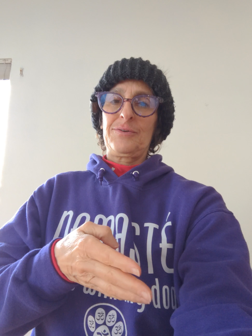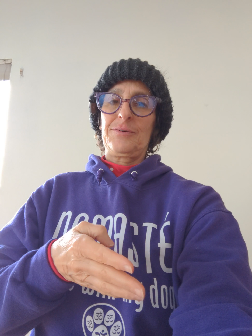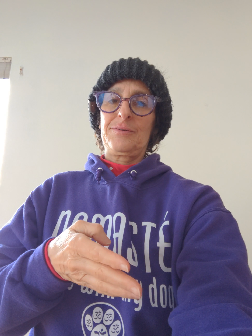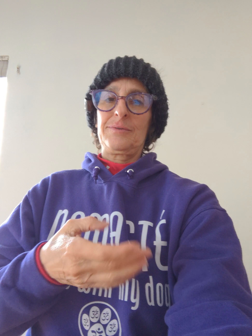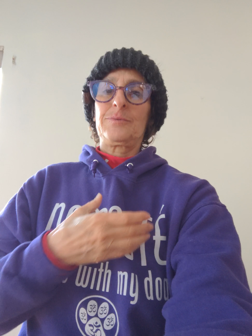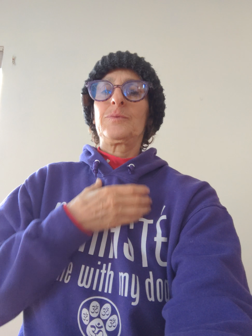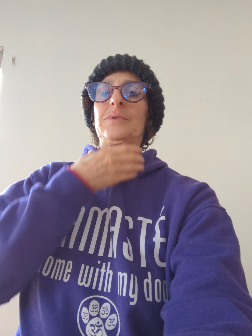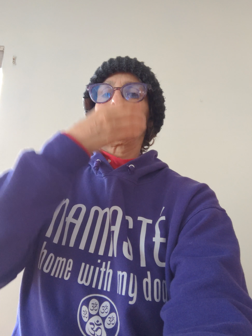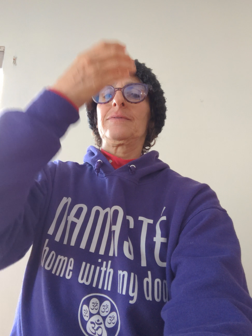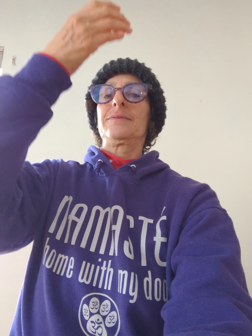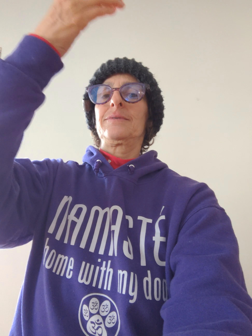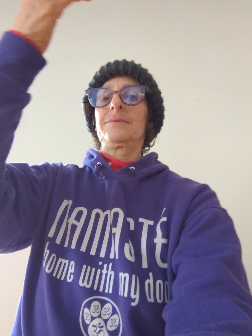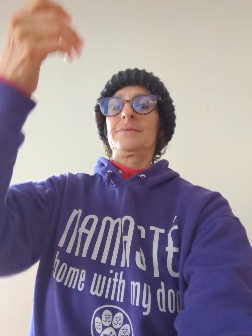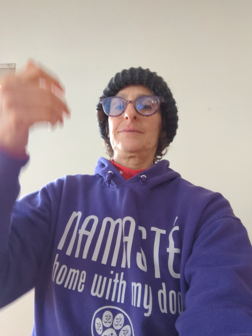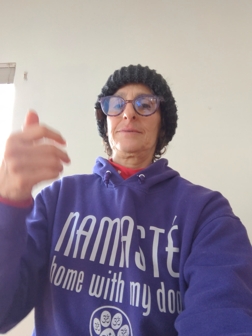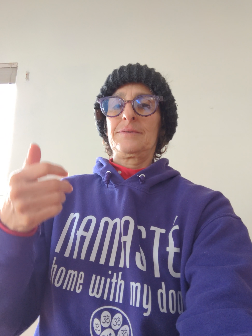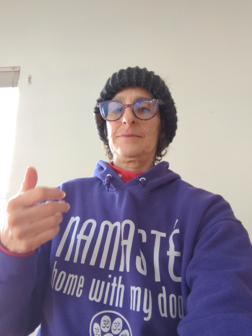giraffe